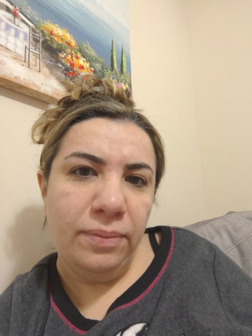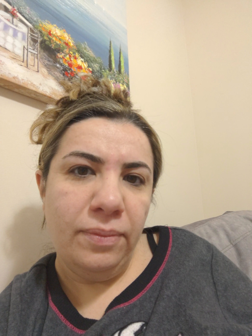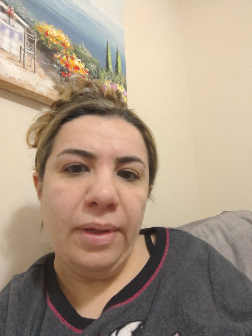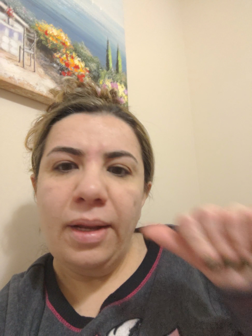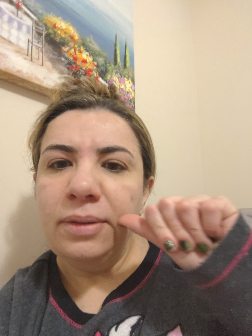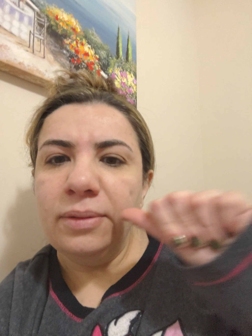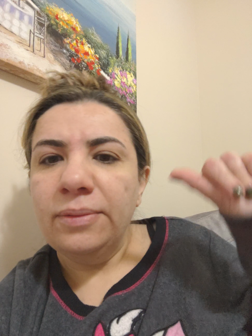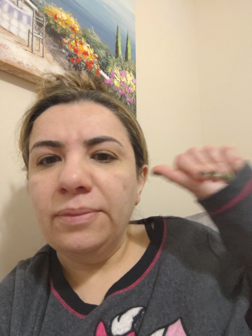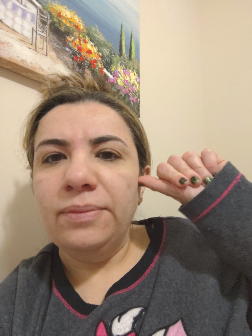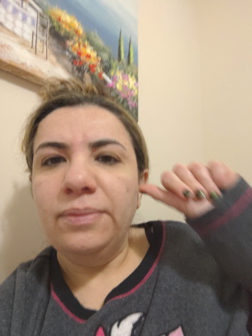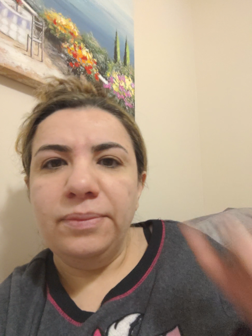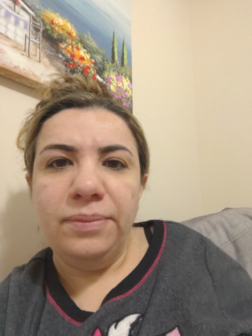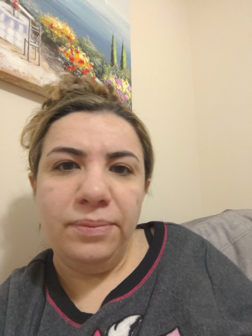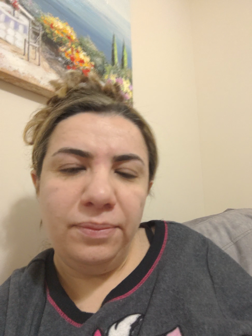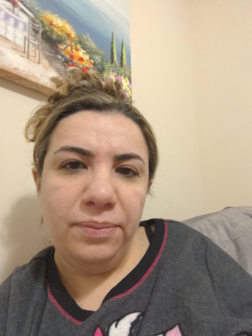yesterday